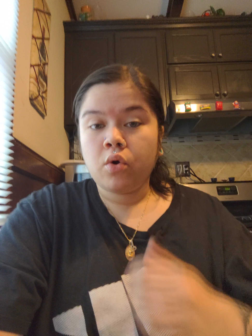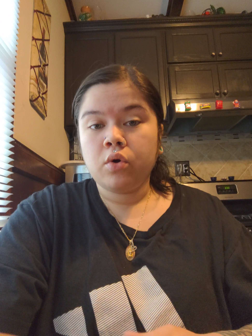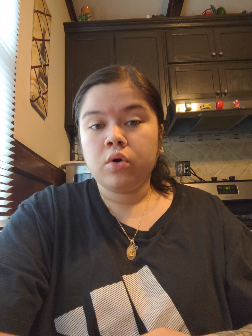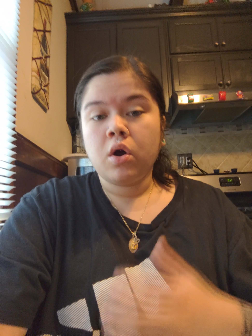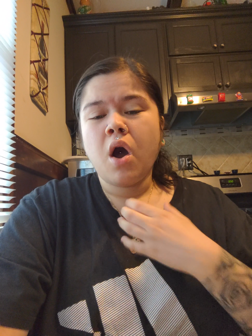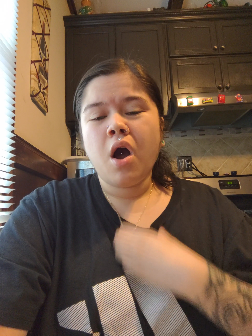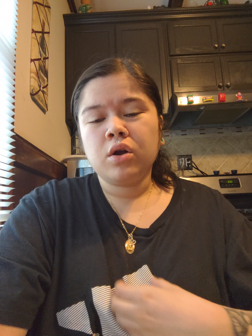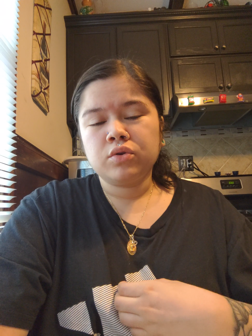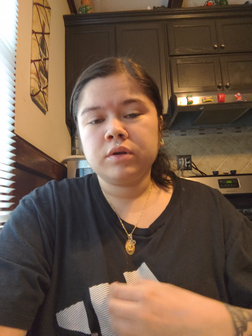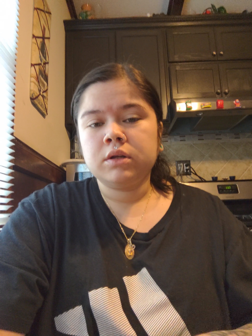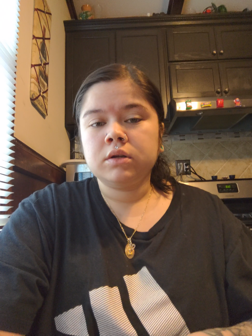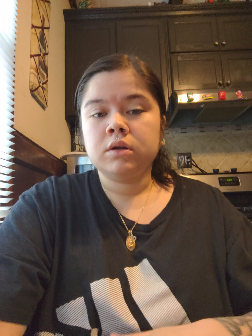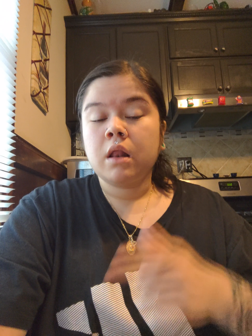hungry